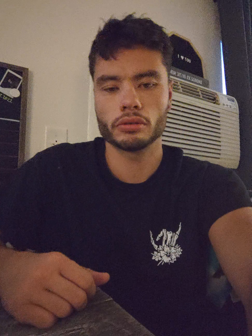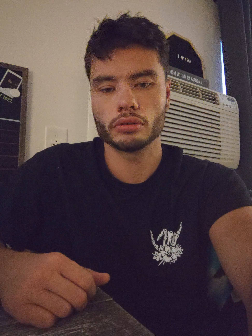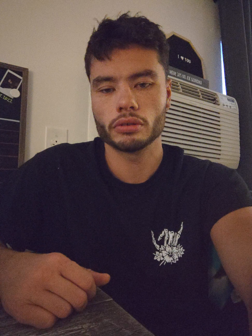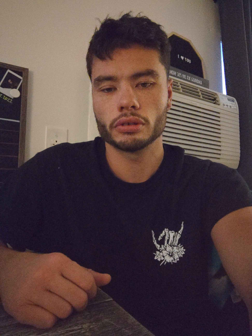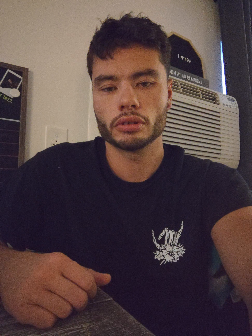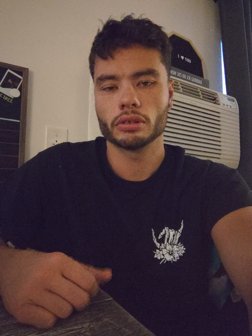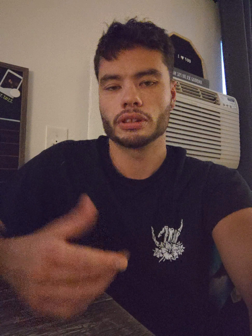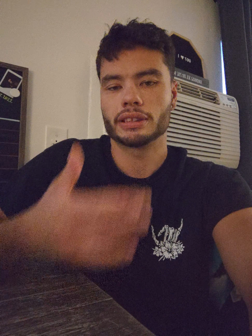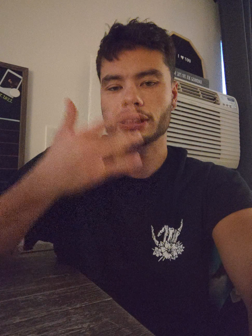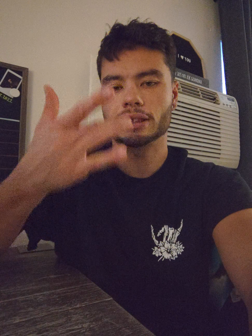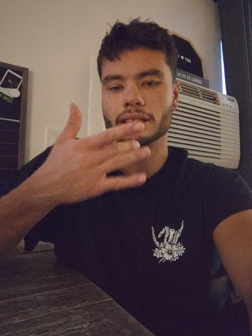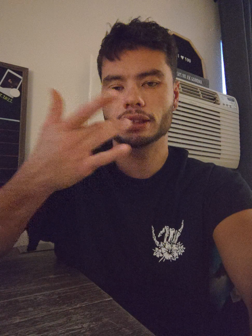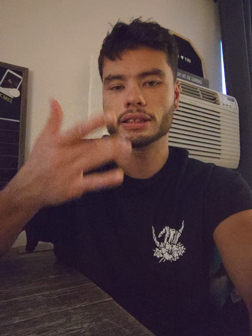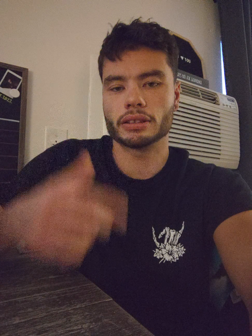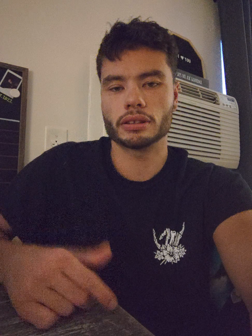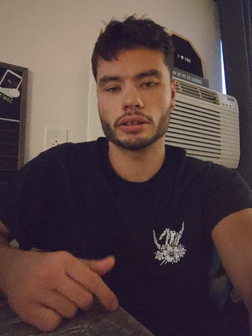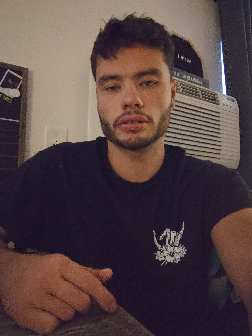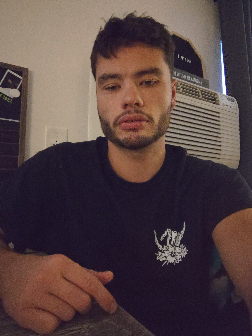taste